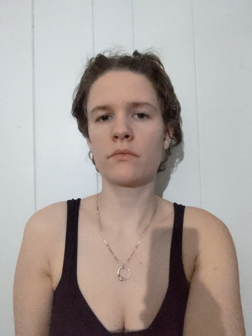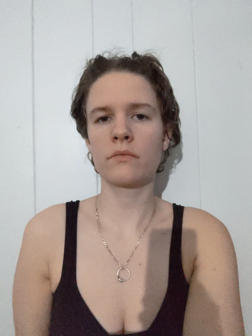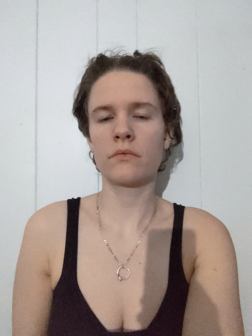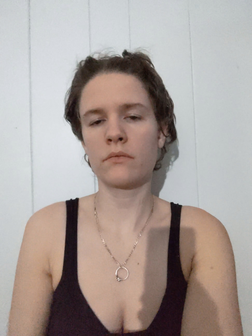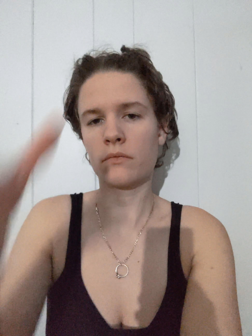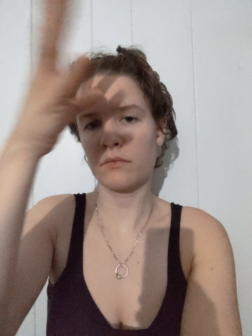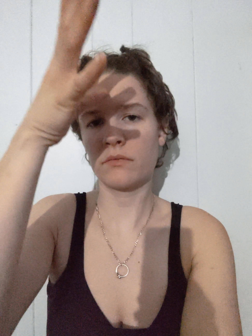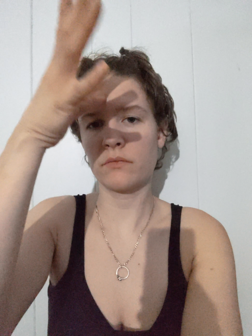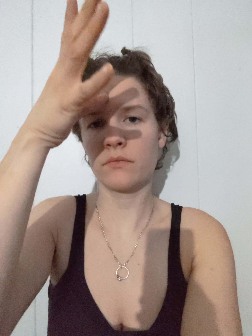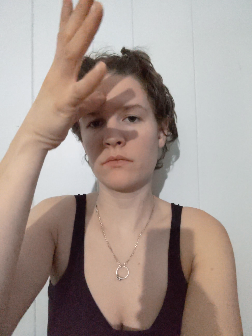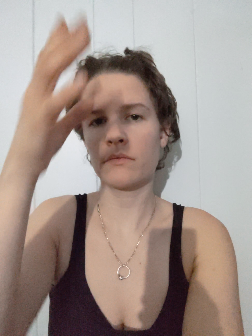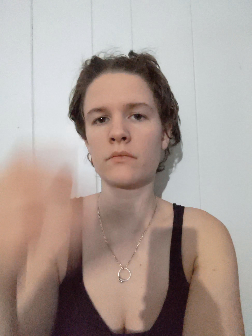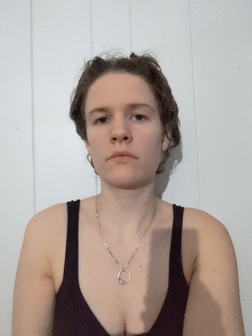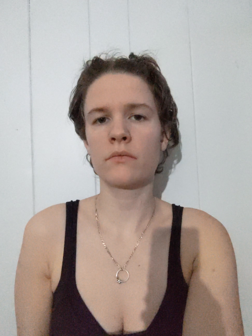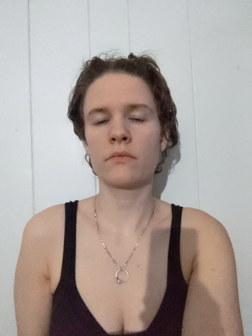dad